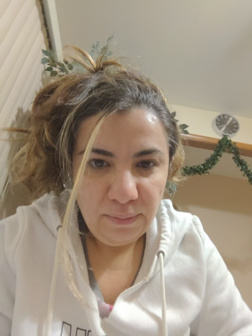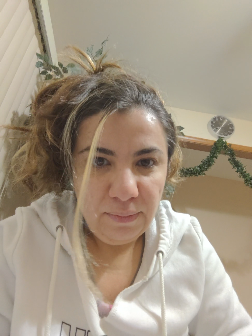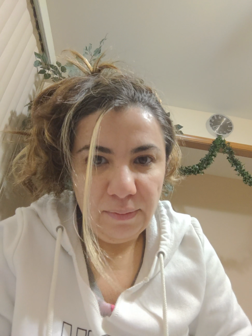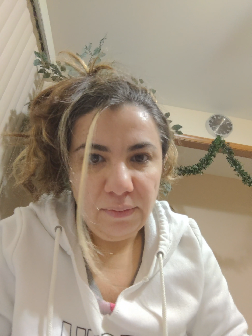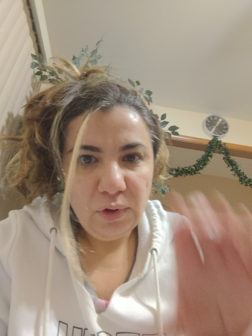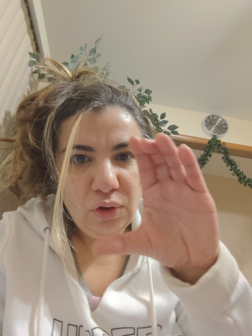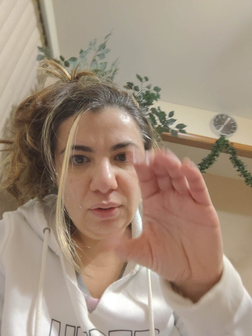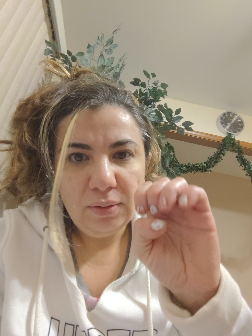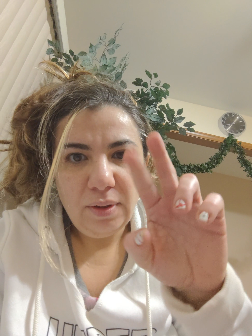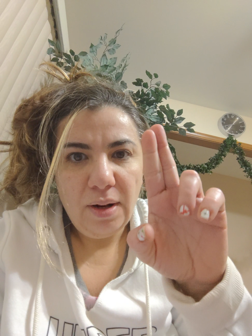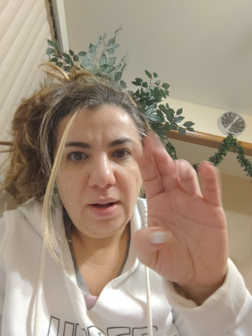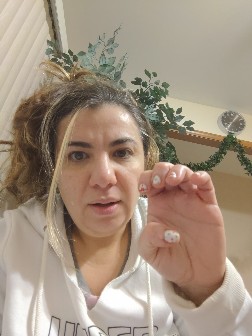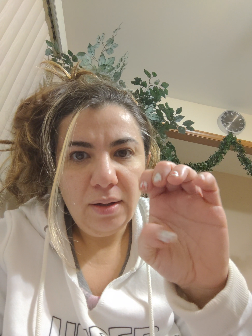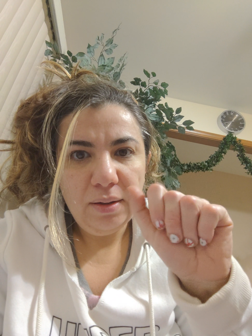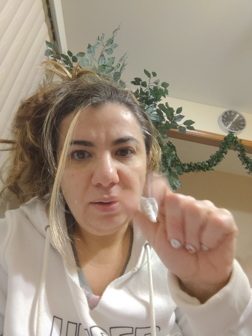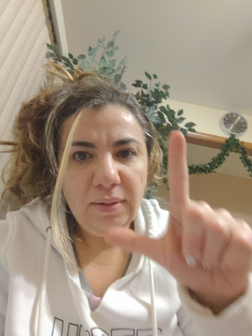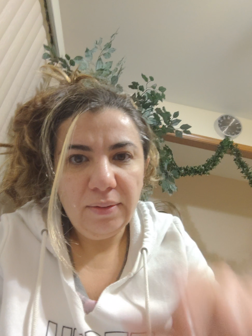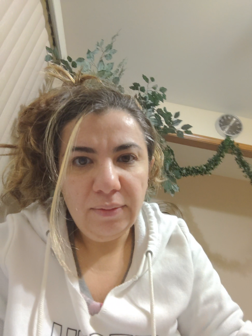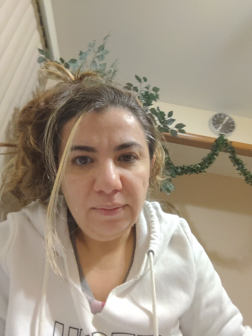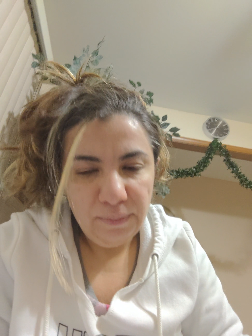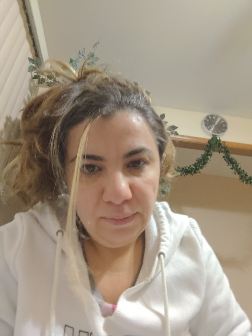cereal